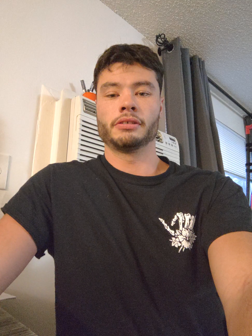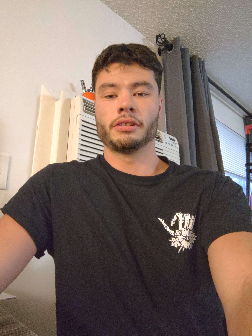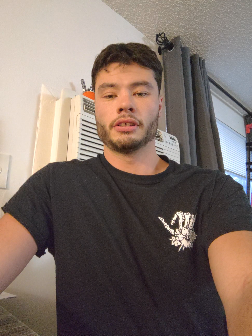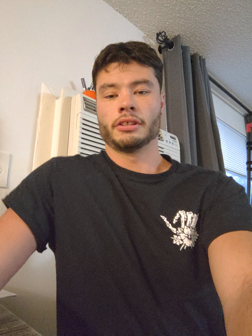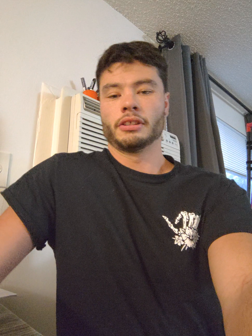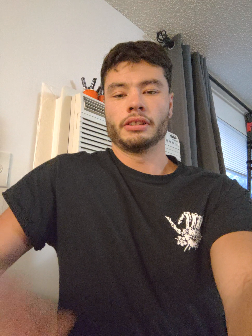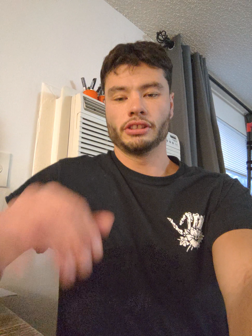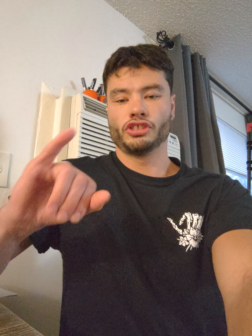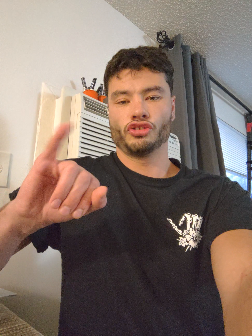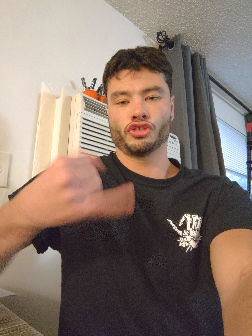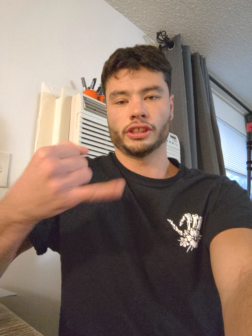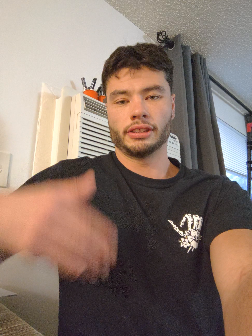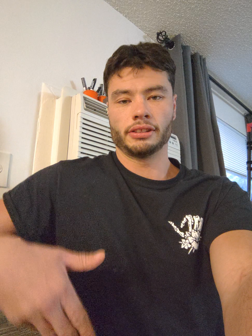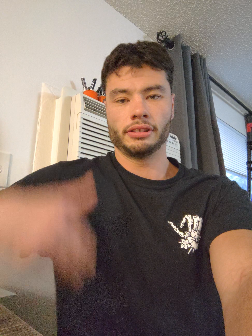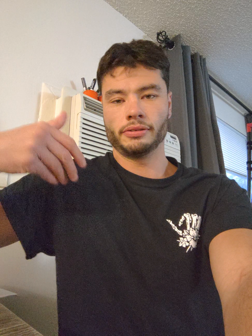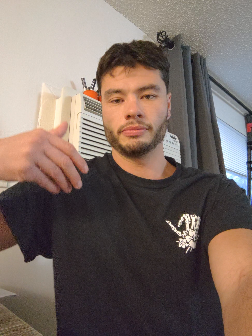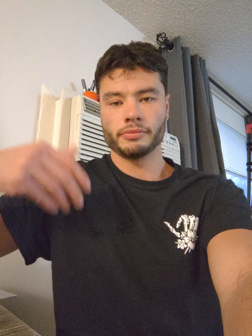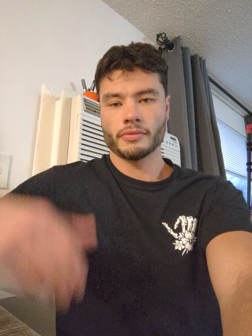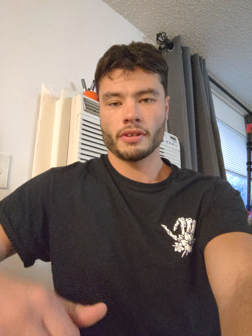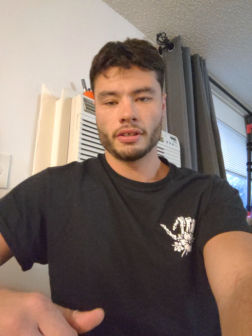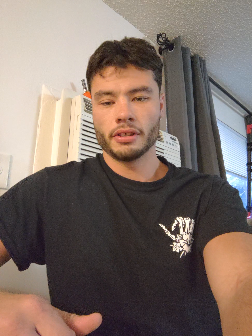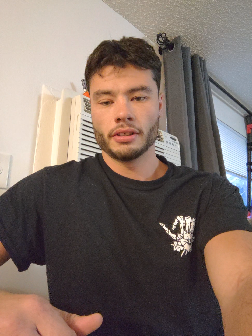jeans